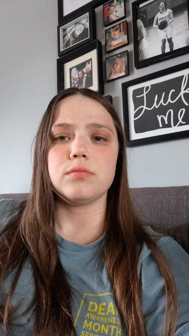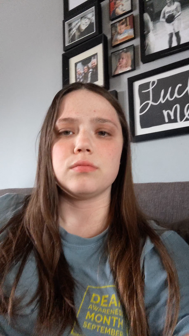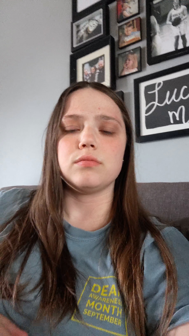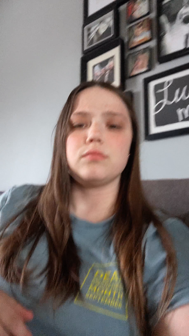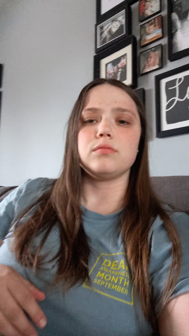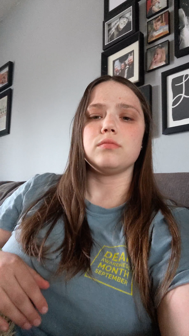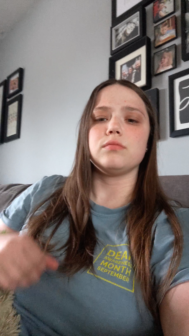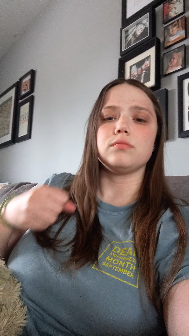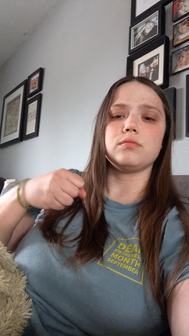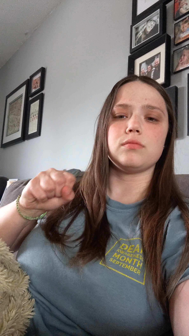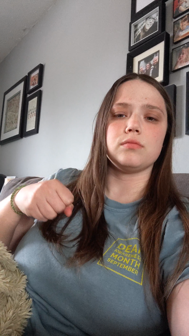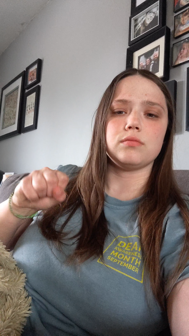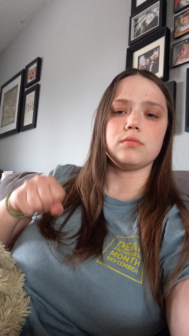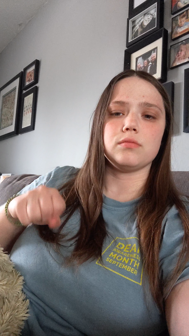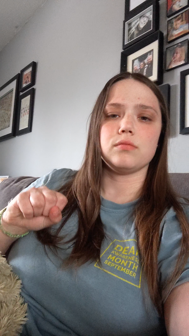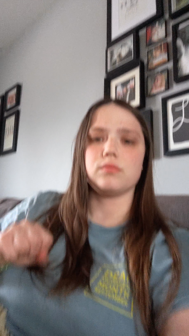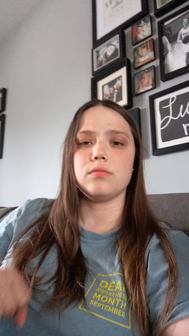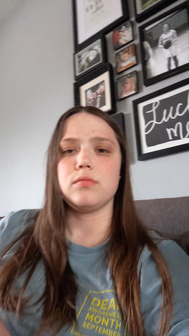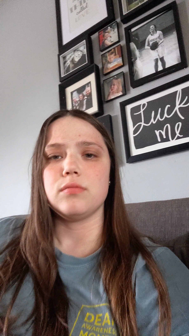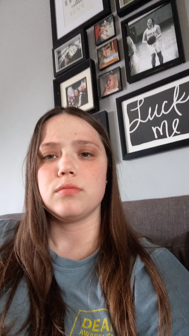motorcycle